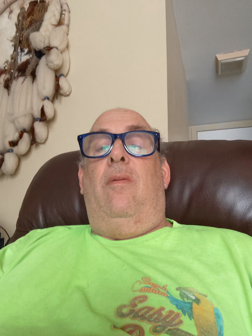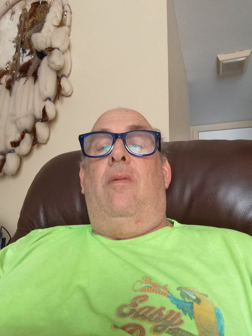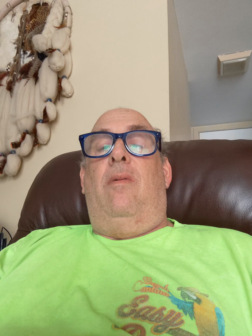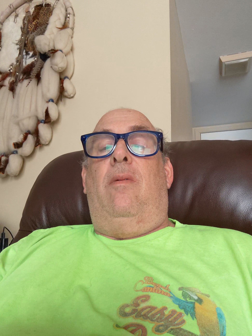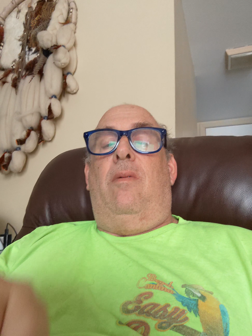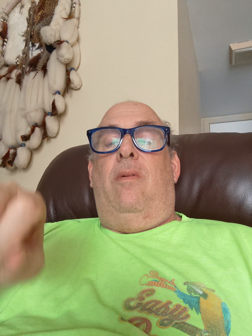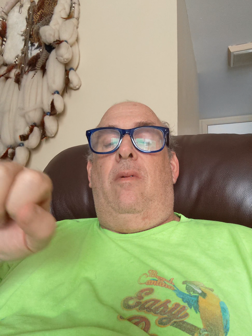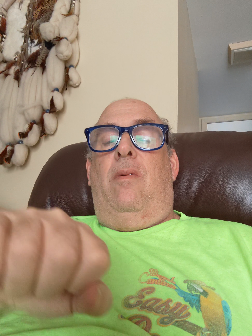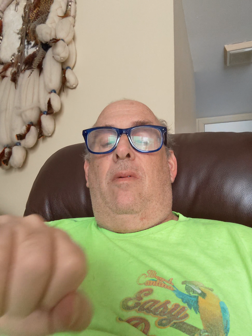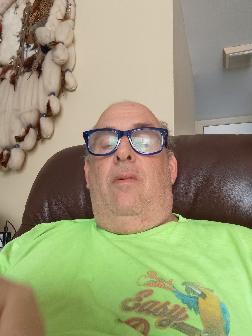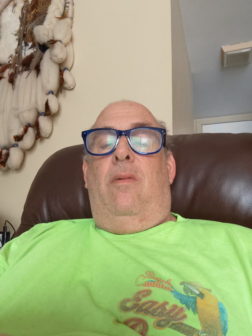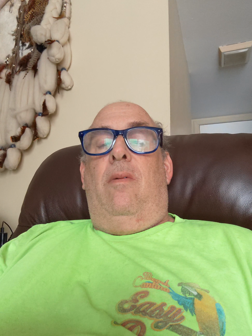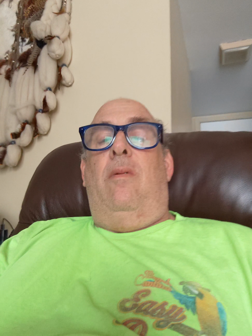shoe